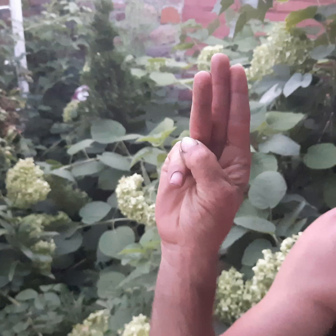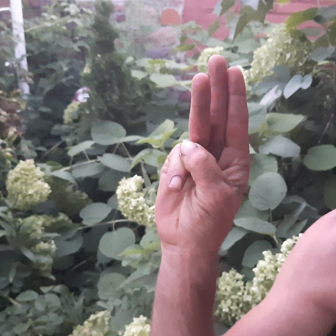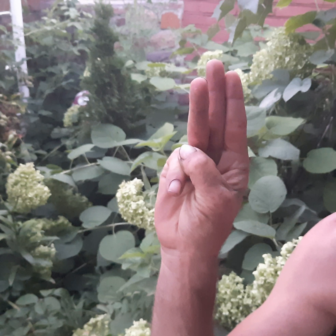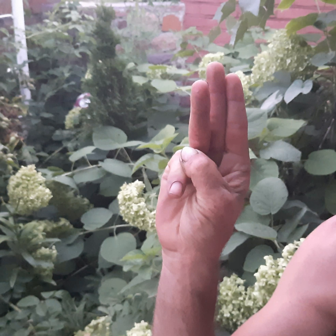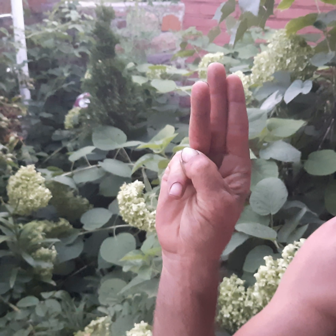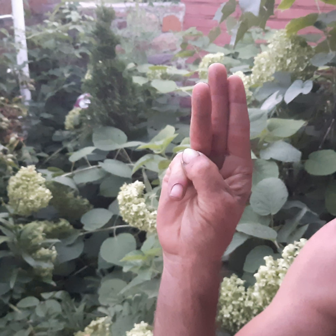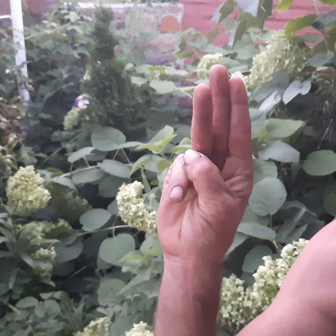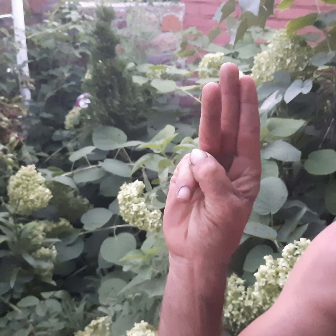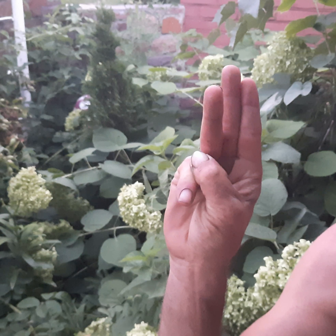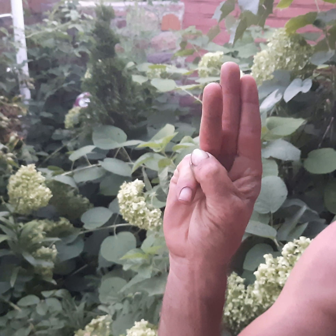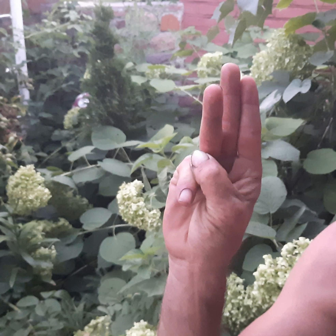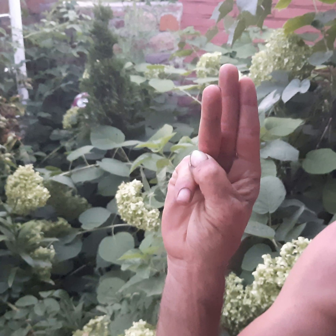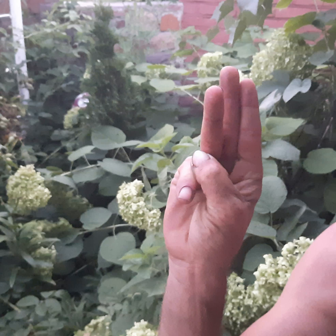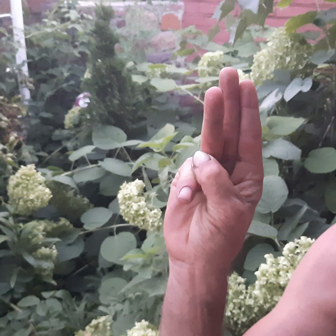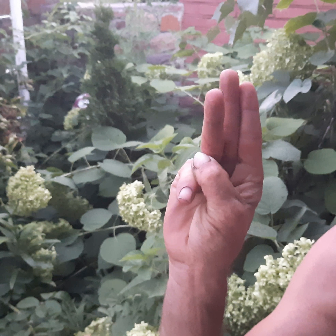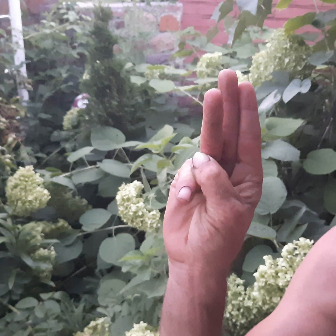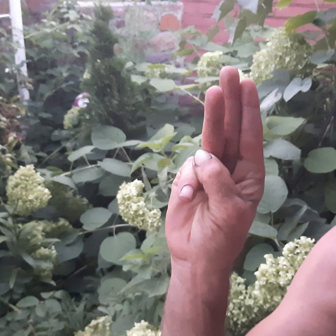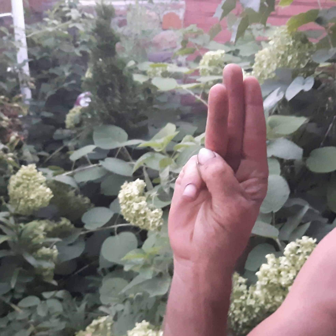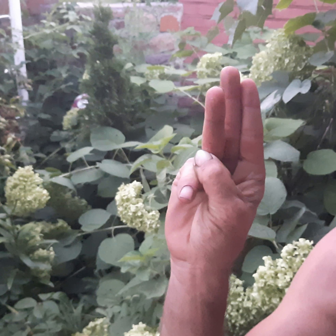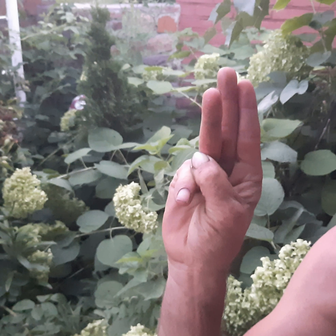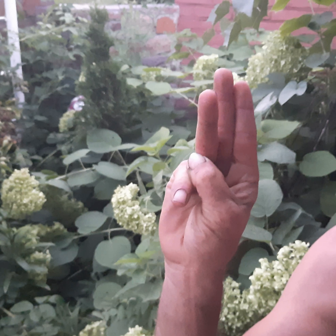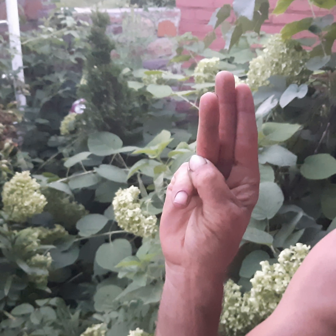Ш